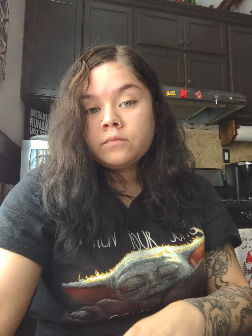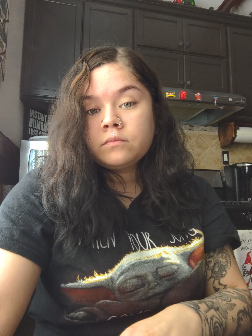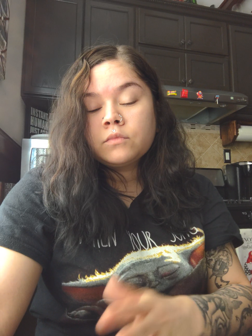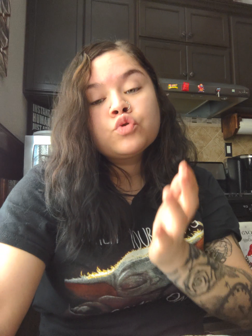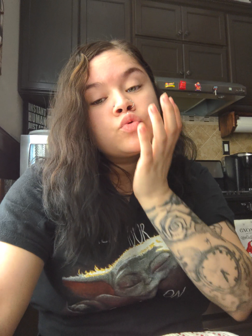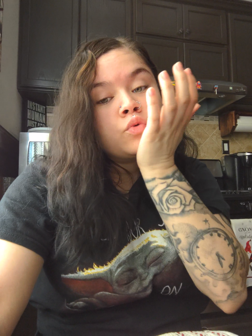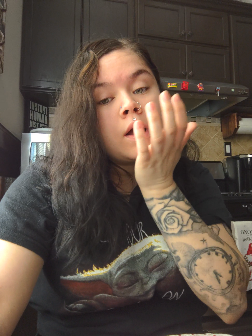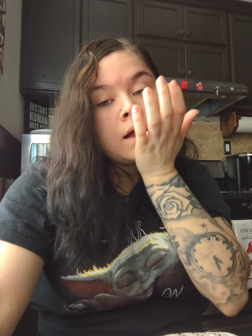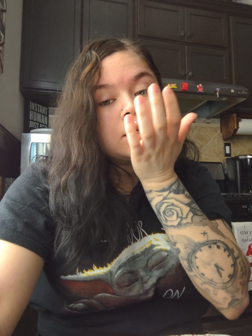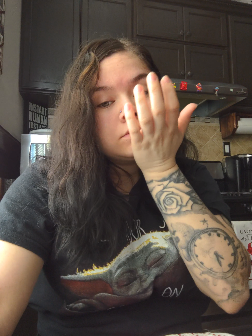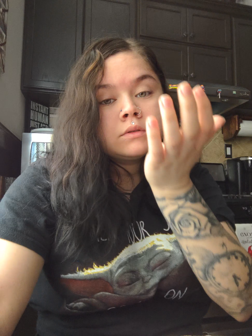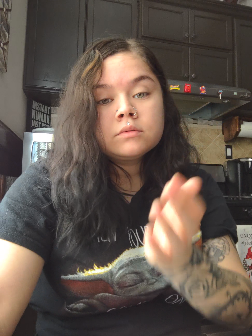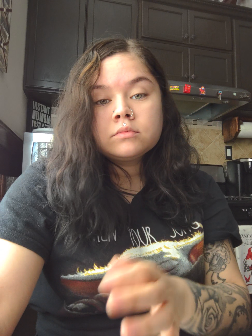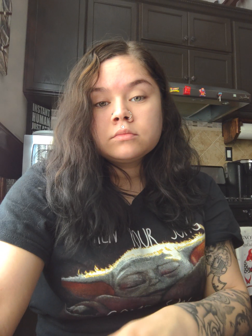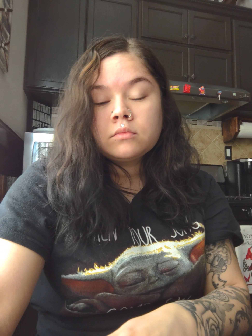grass